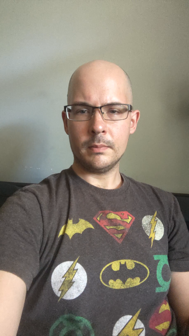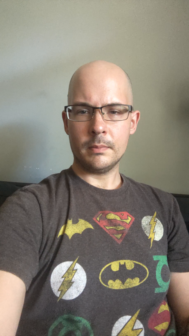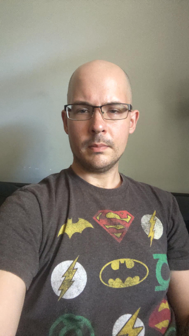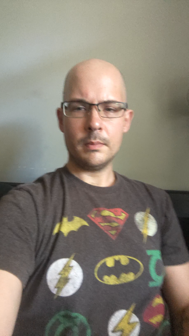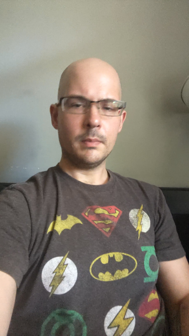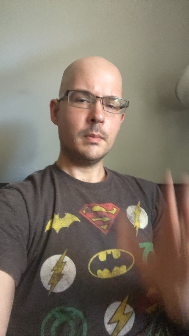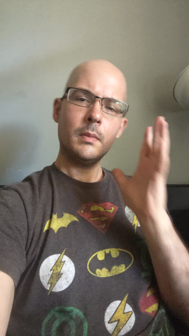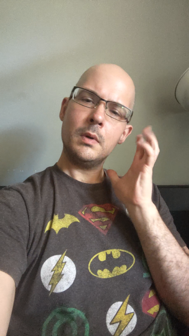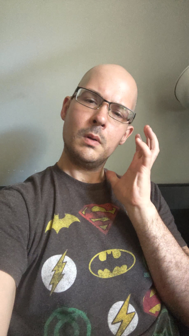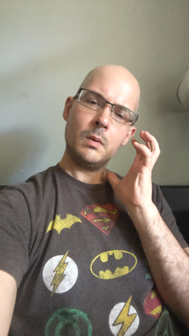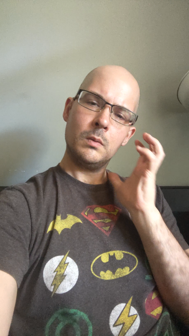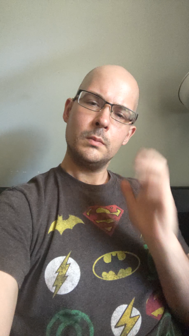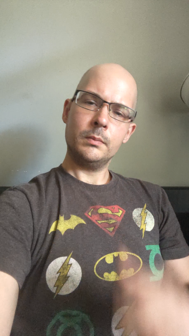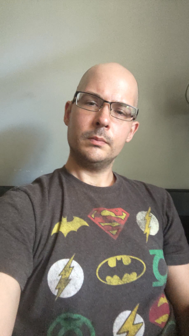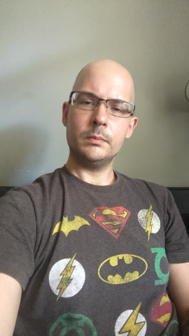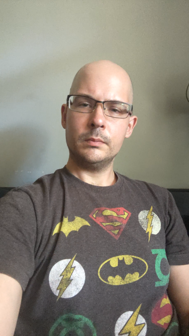pillow